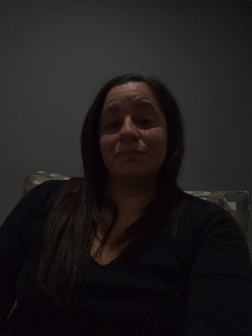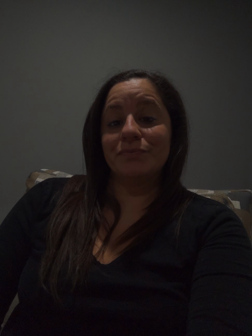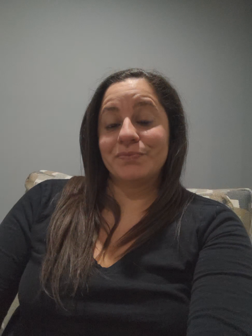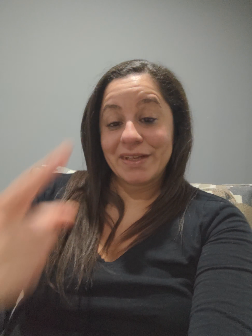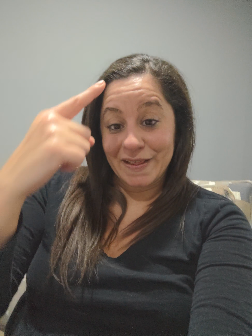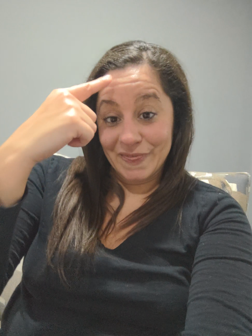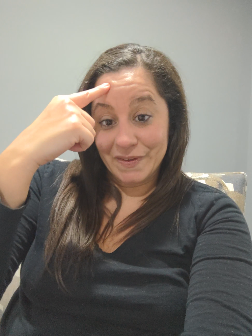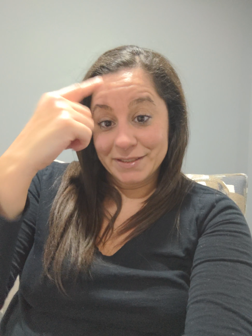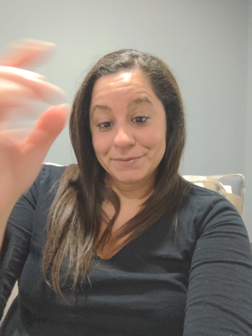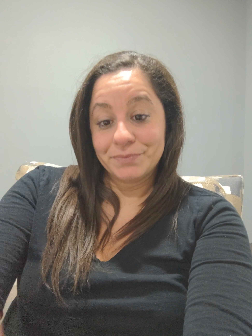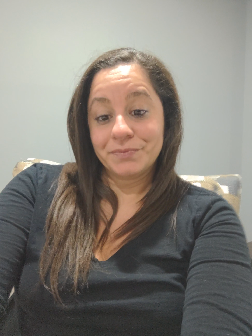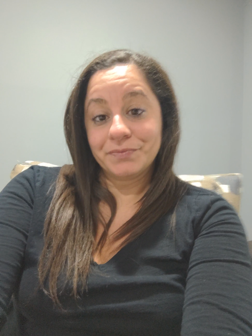think